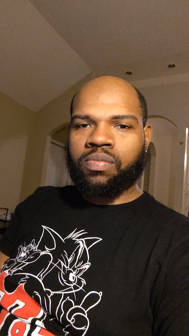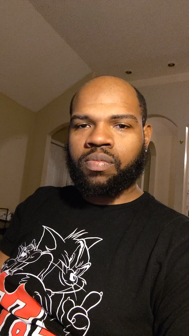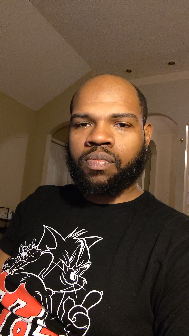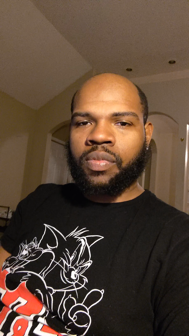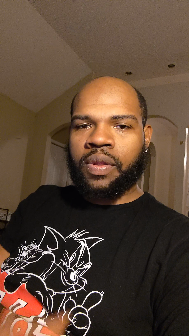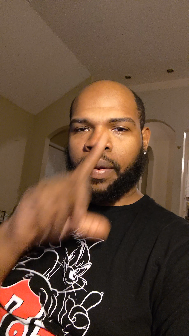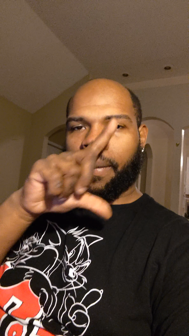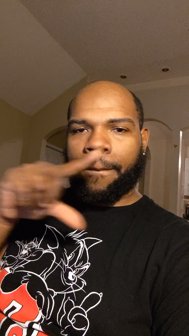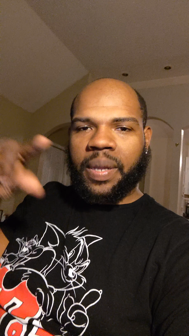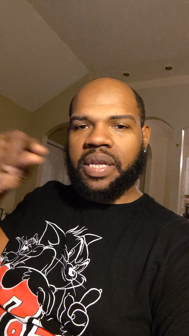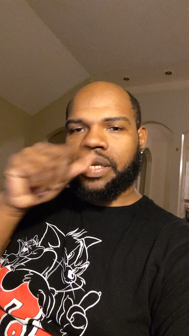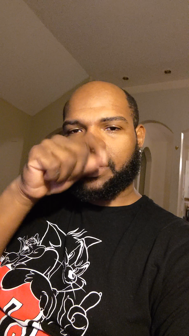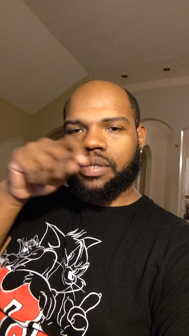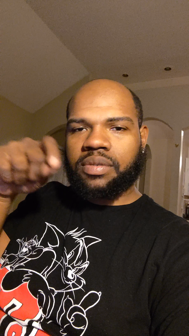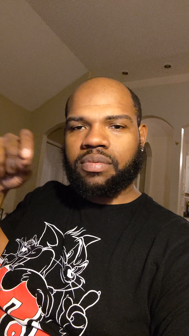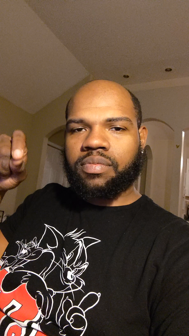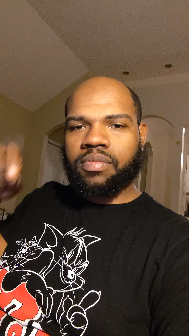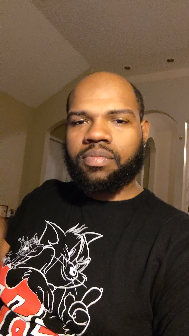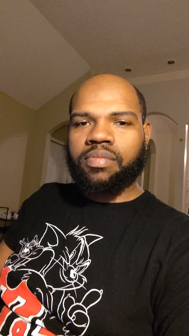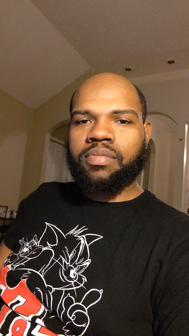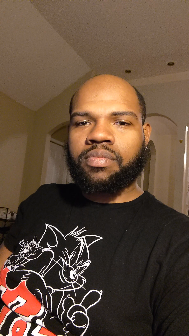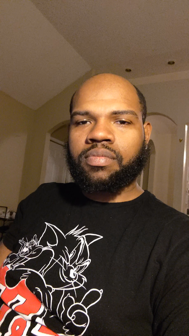peas